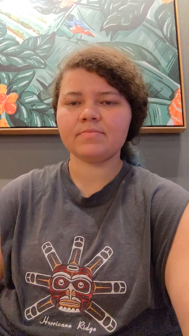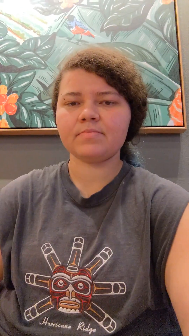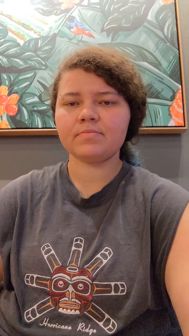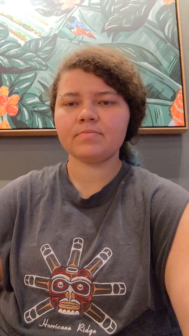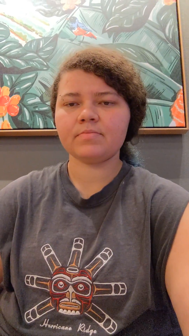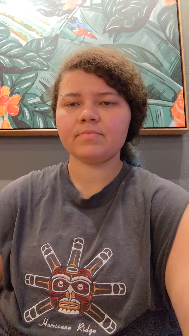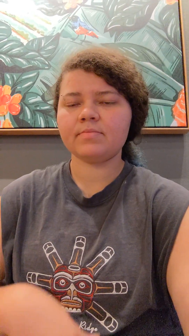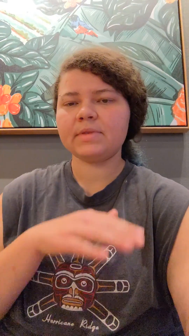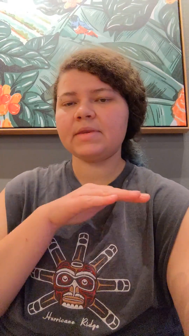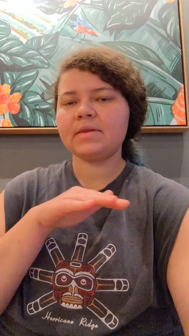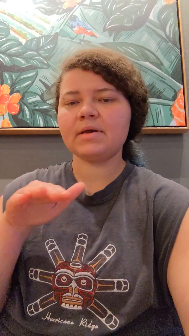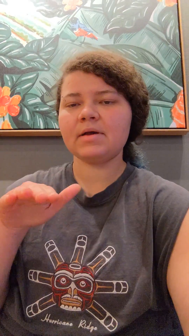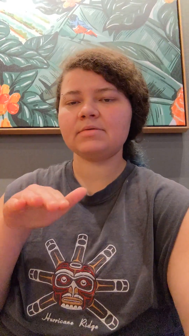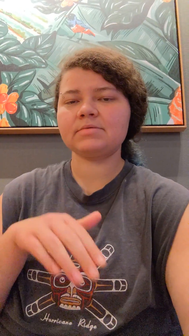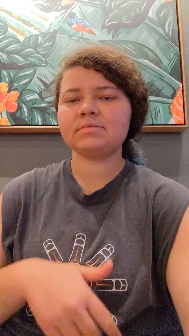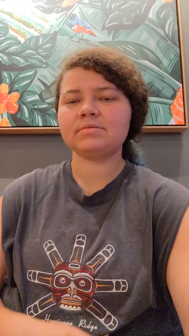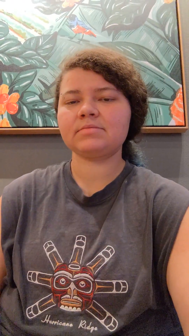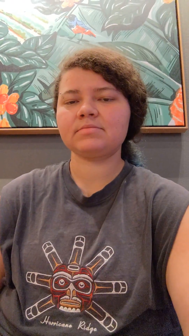nice